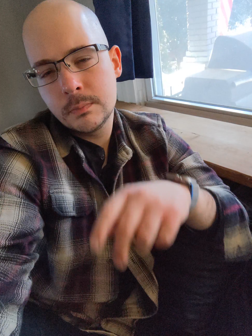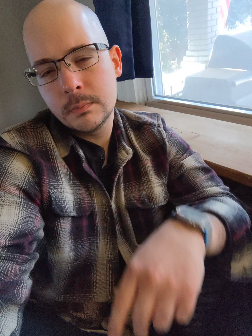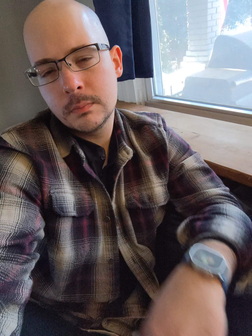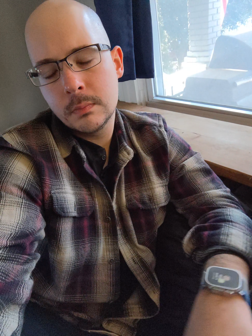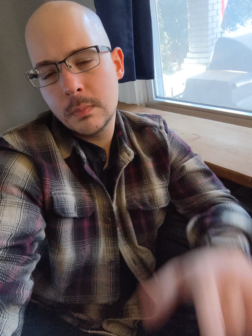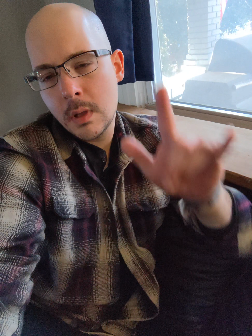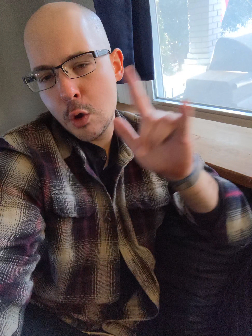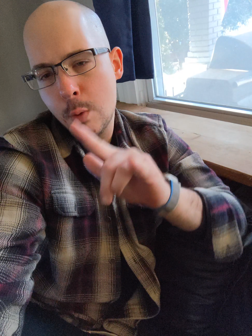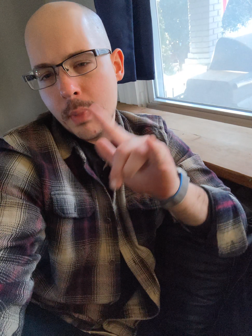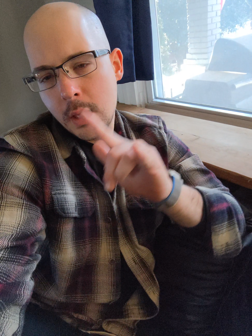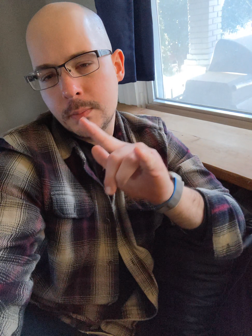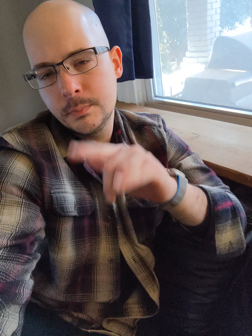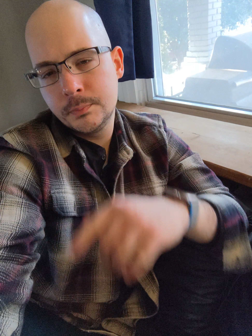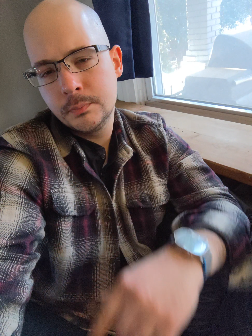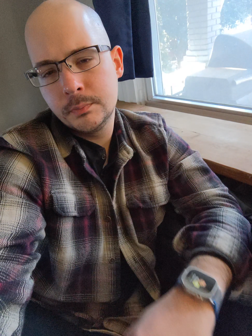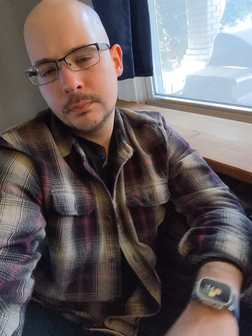airplane